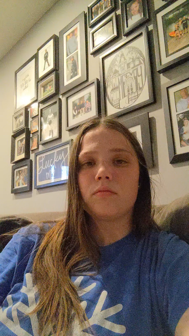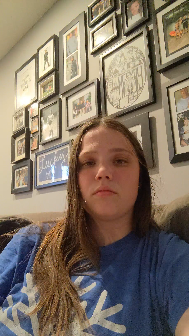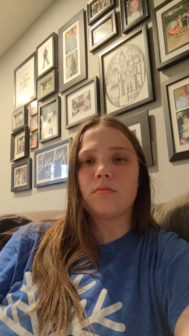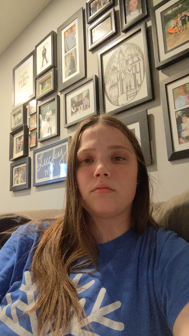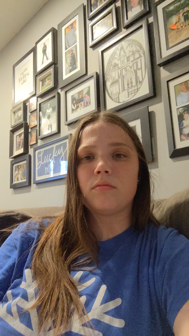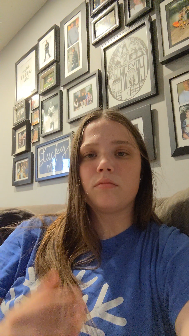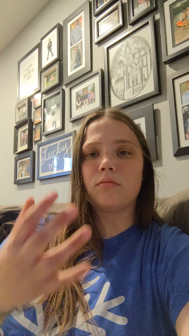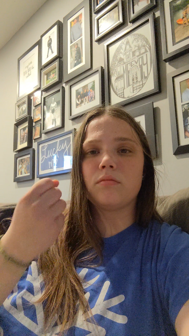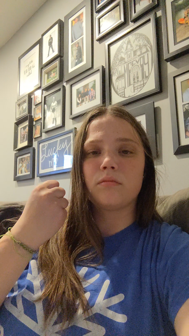get